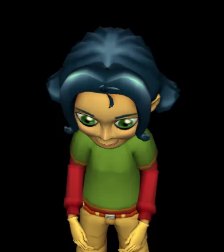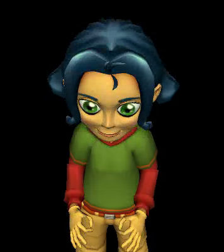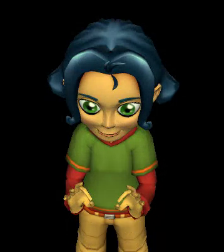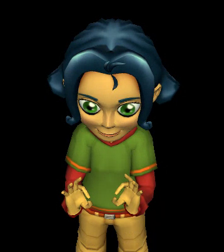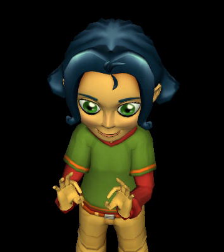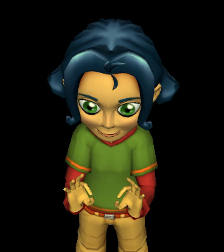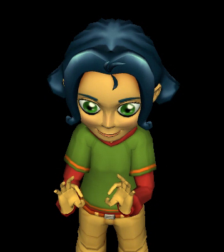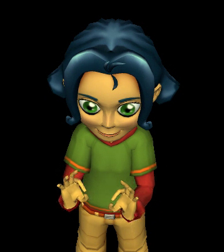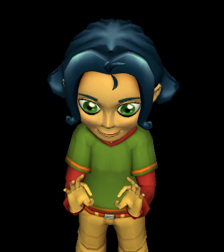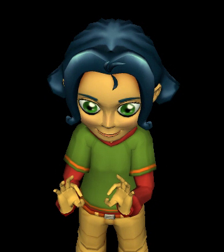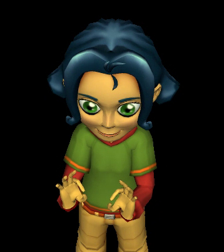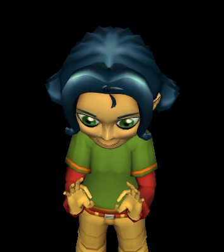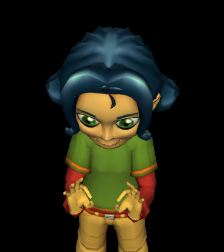الآنسة